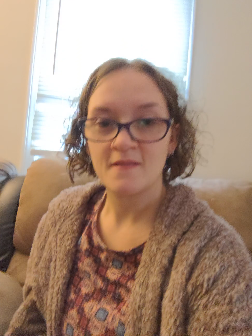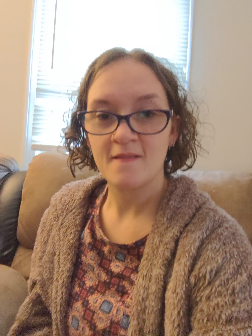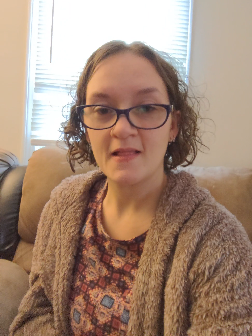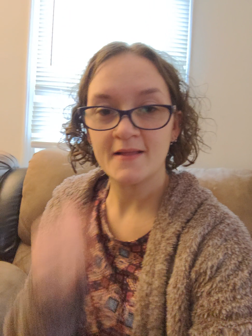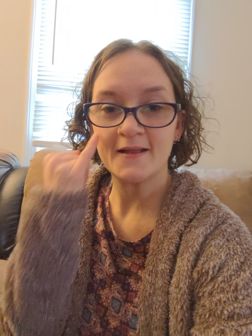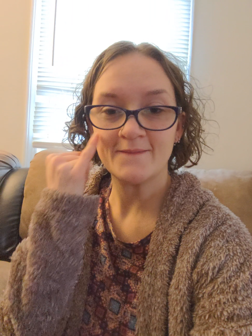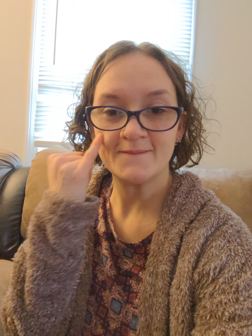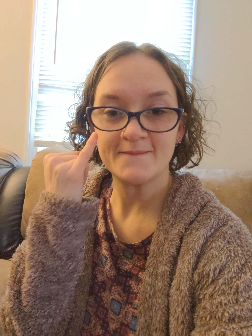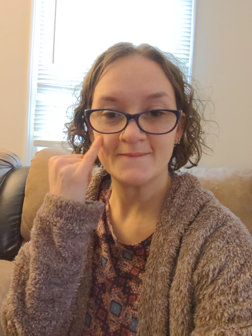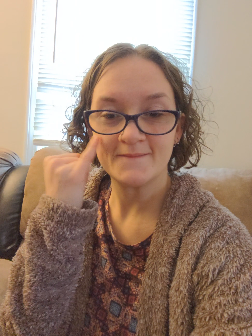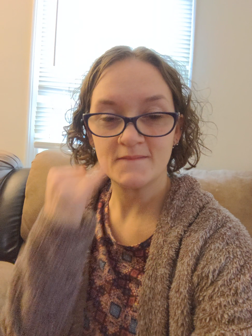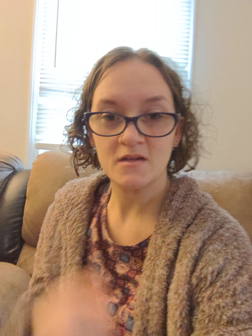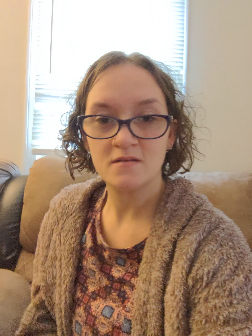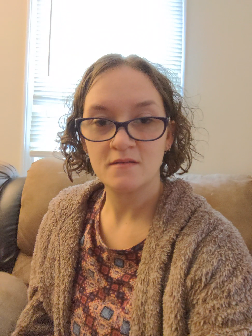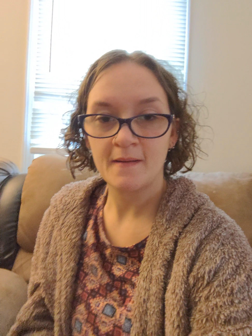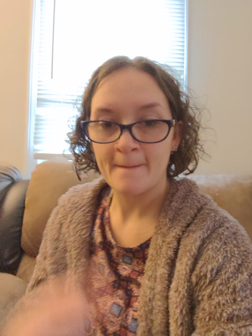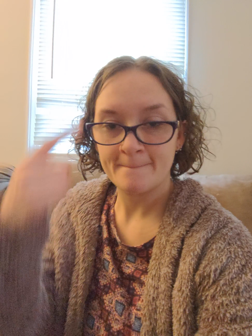if